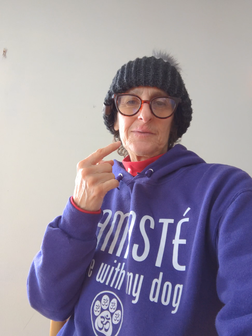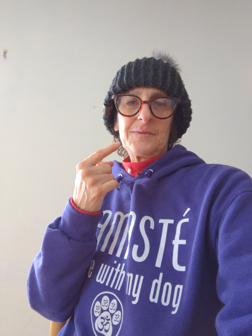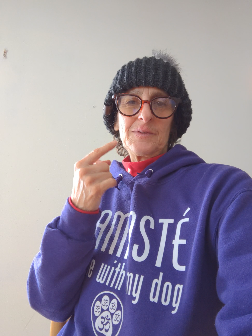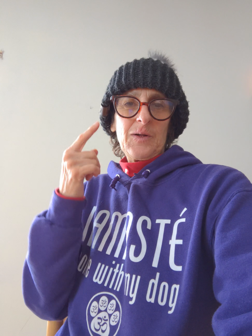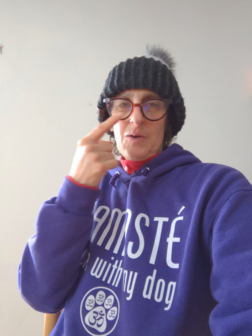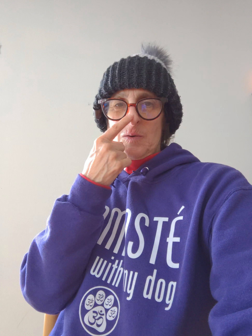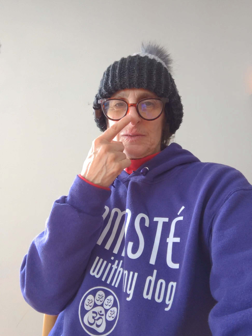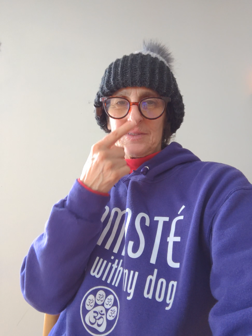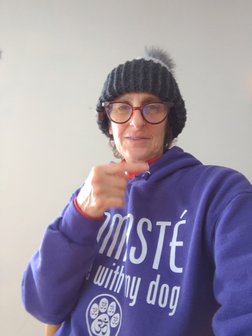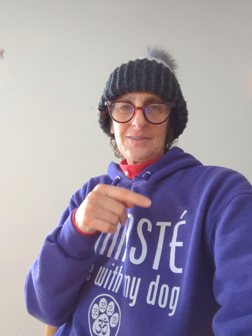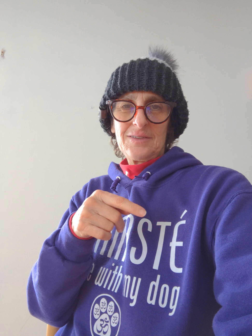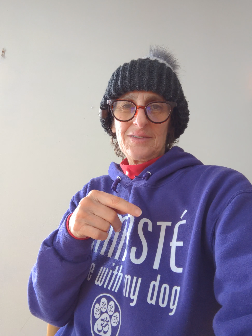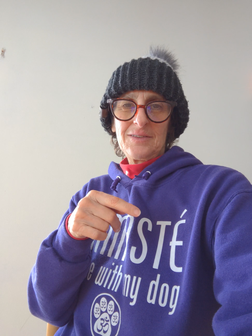nose